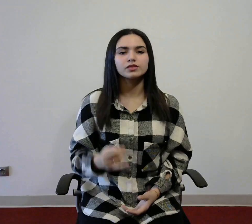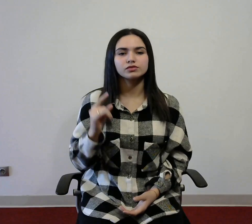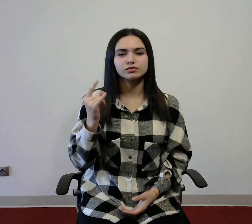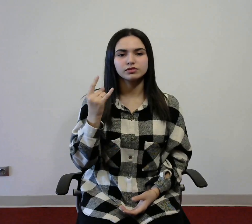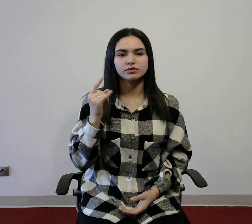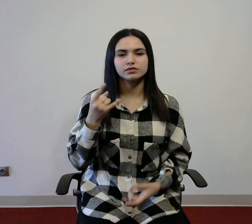uşaq